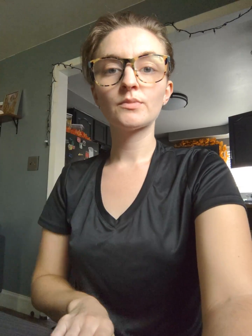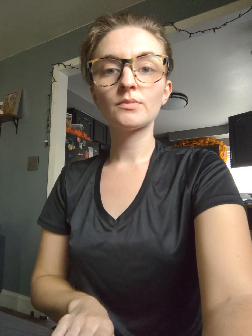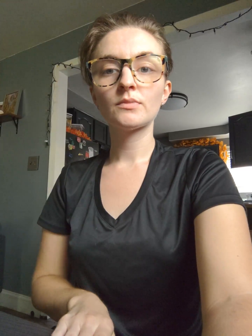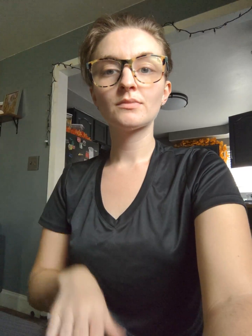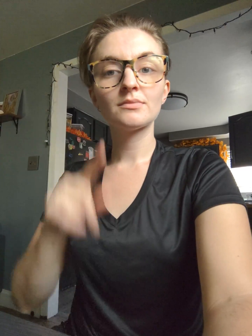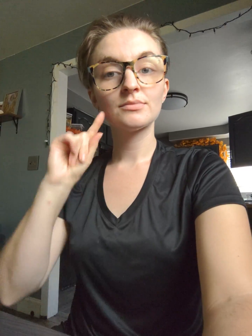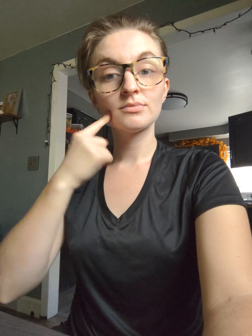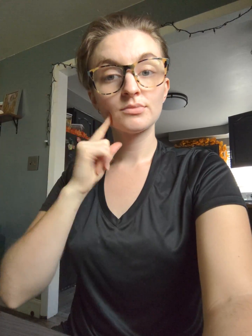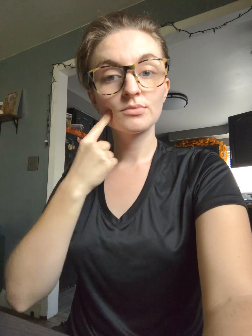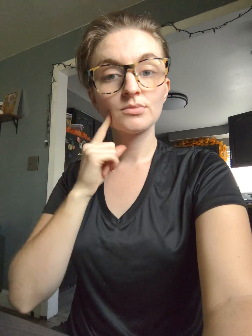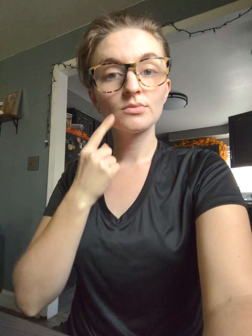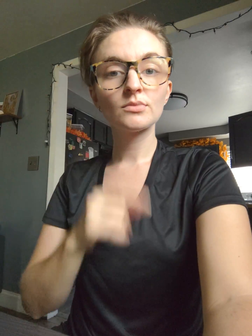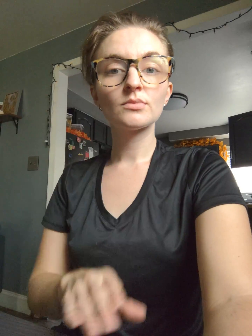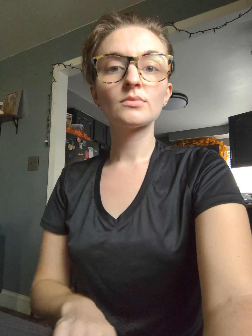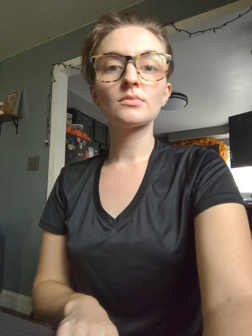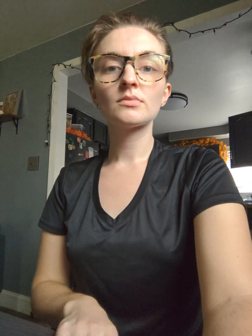candy